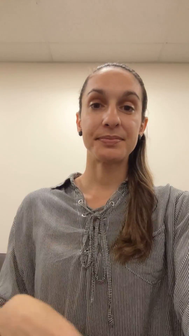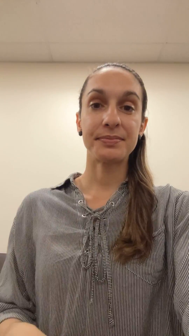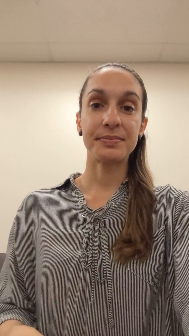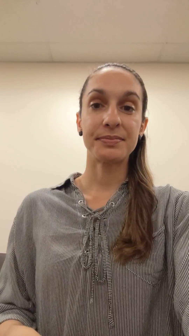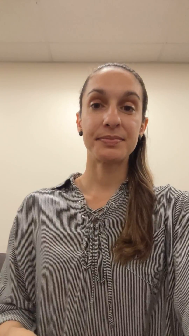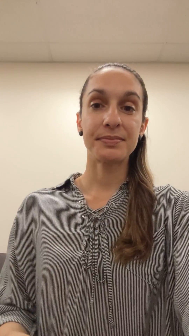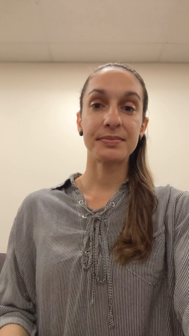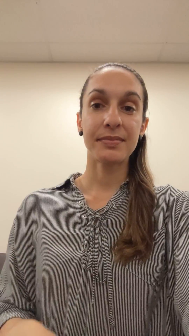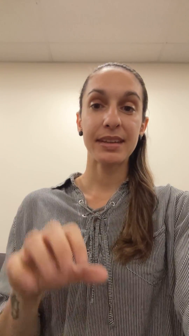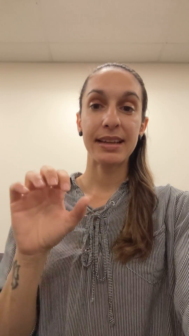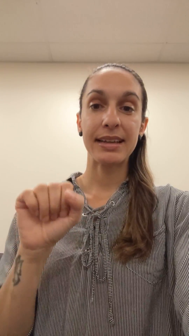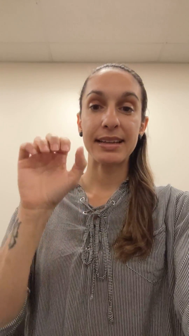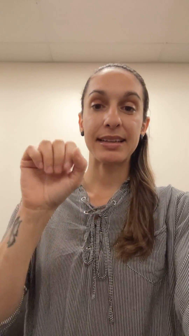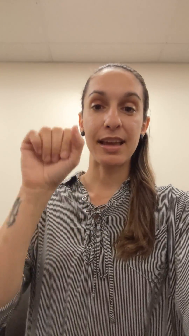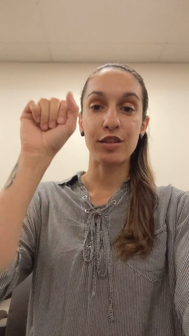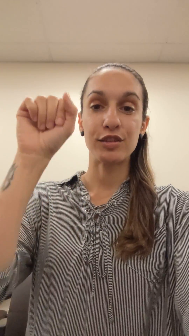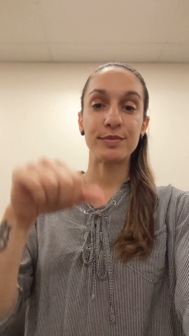ladder